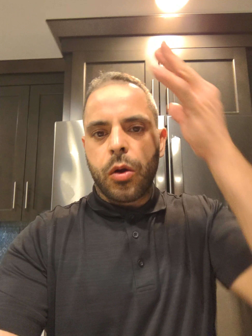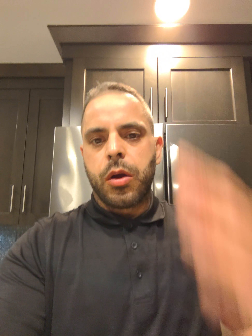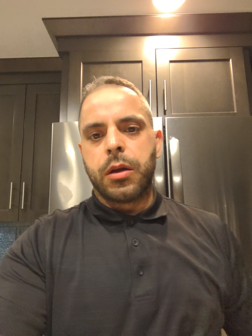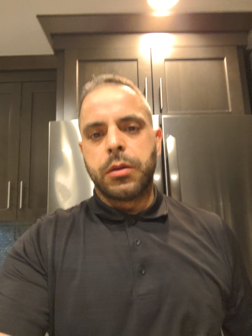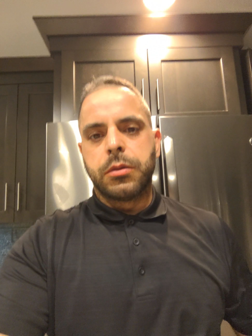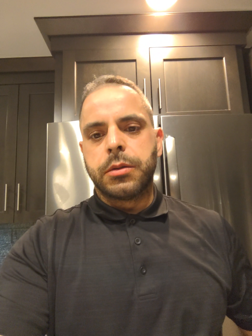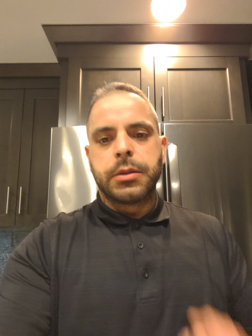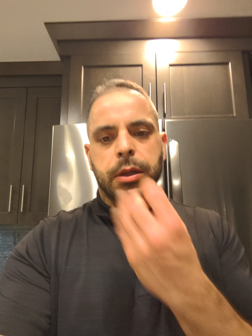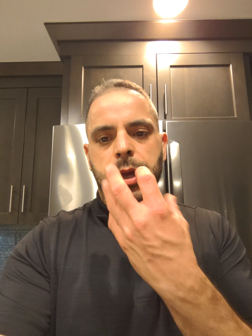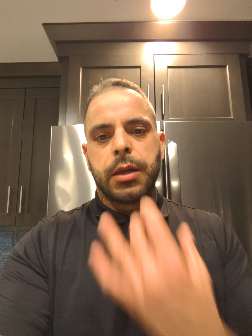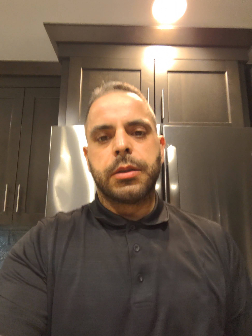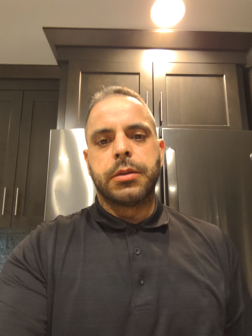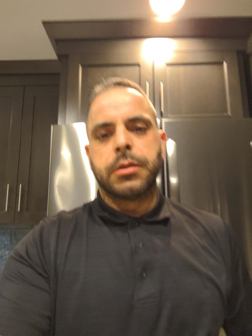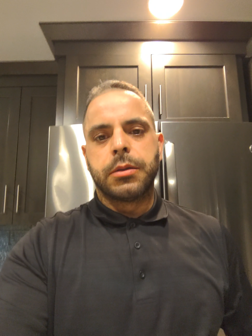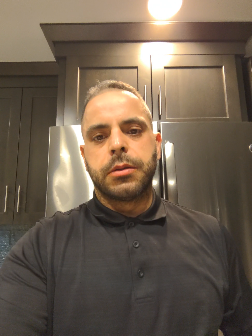snack